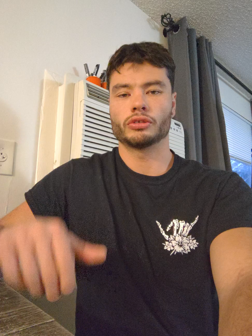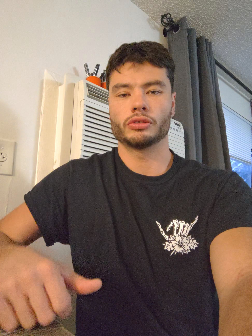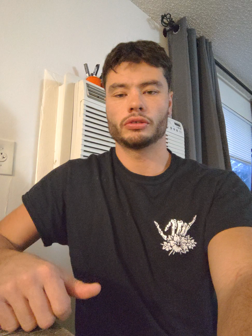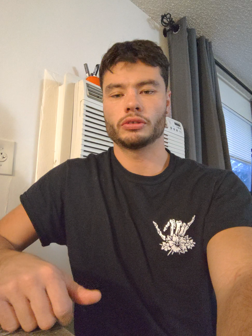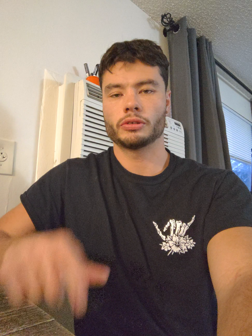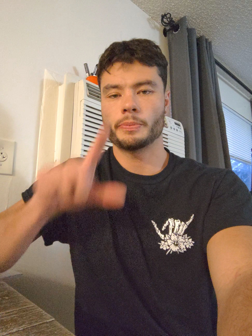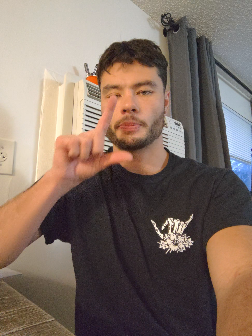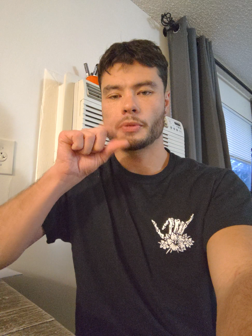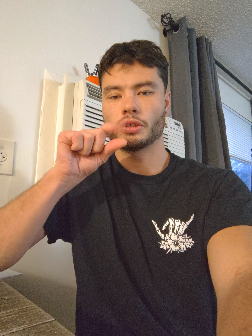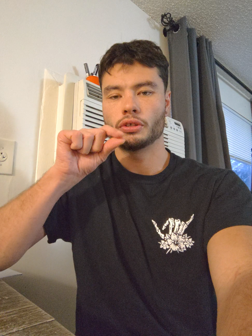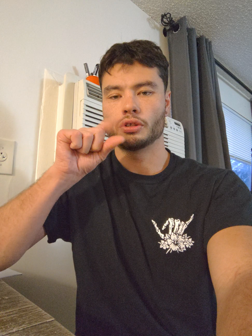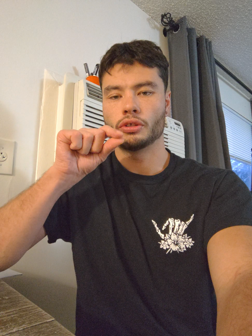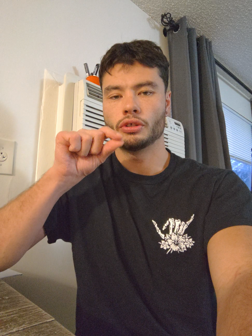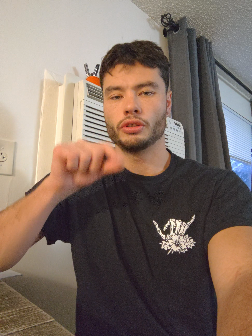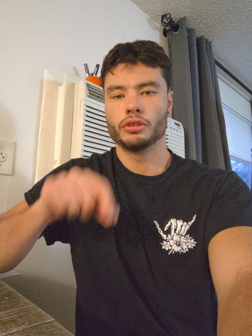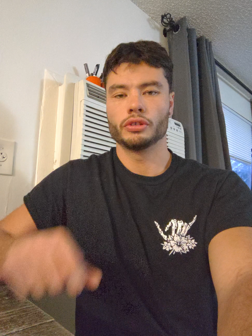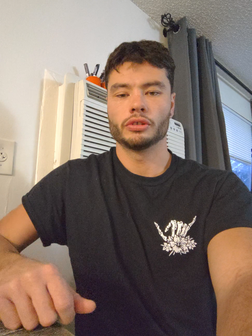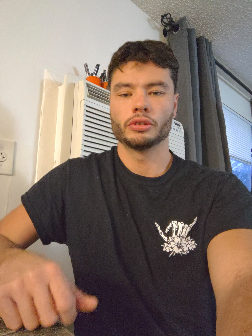bird